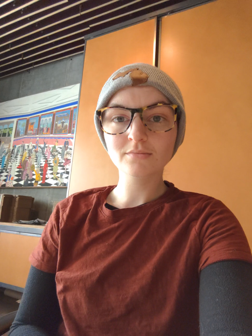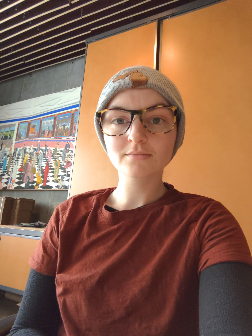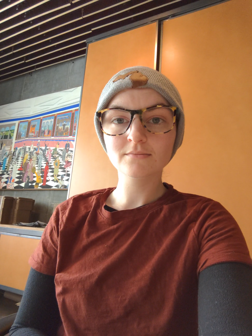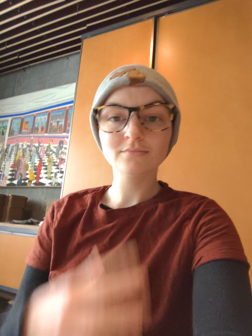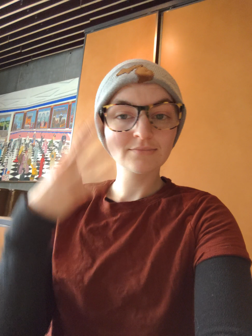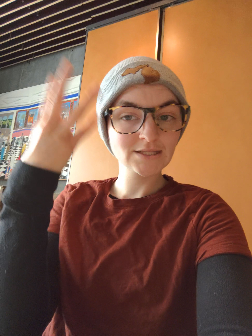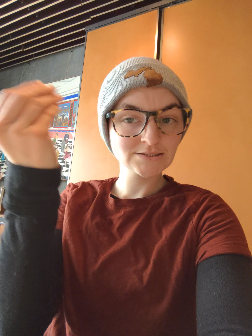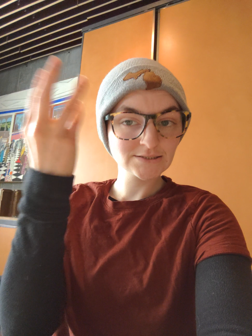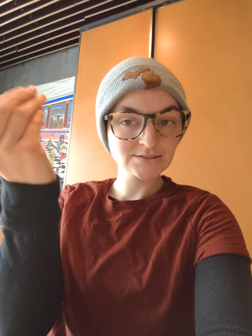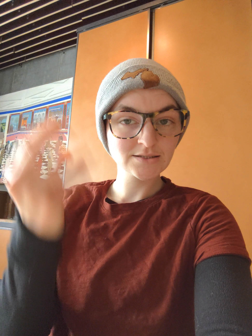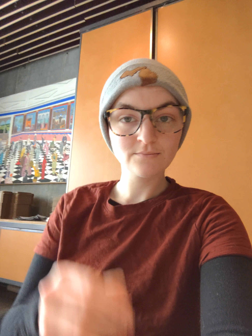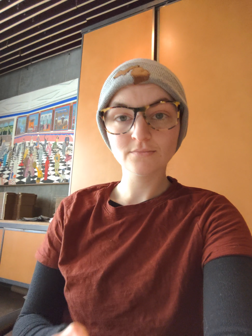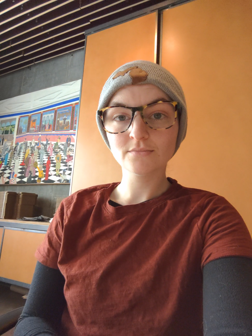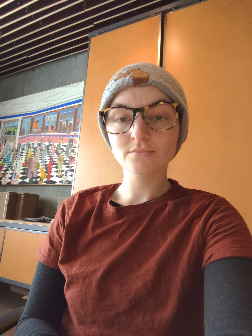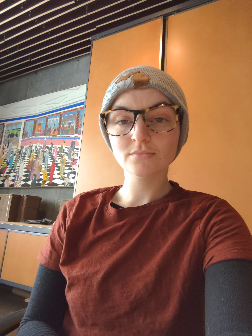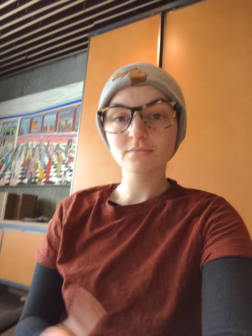outside